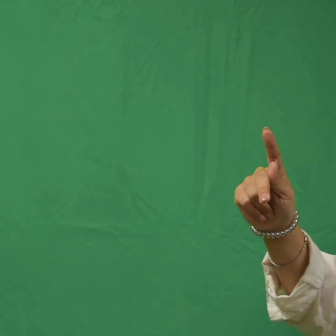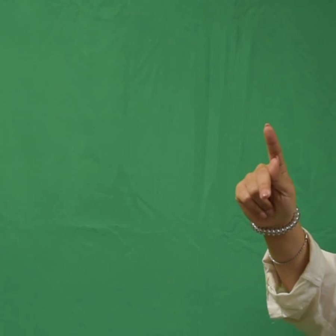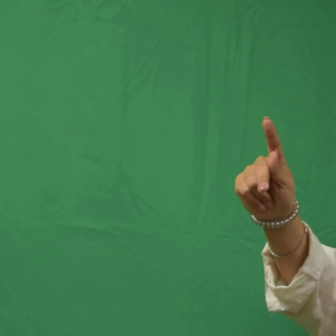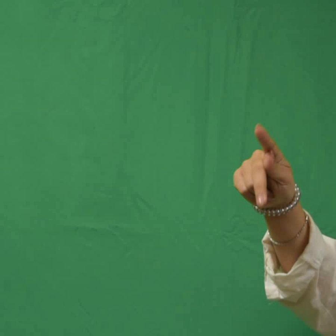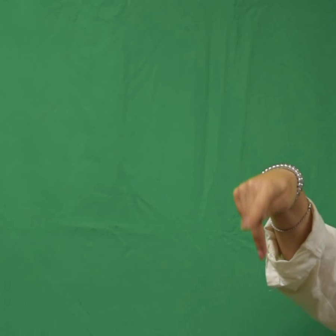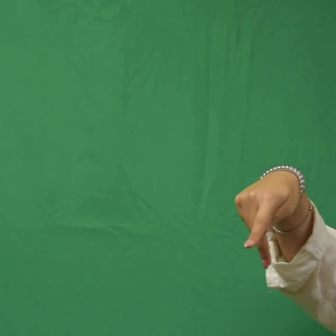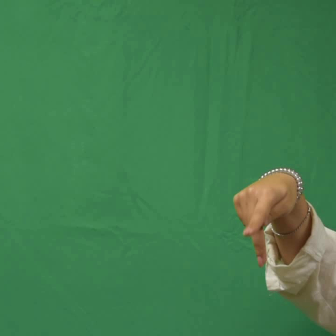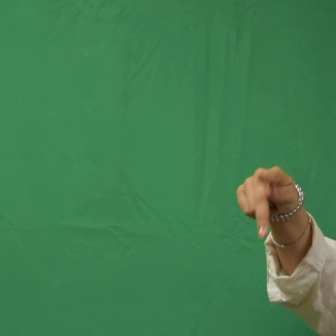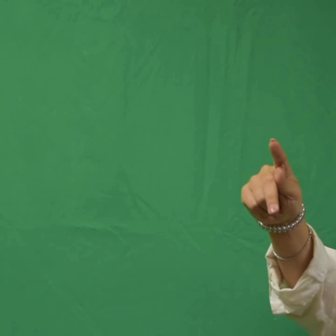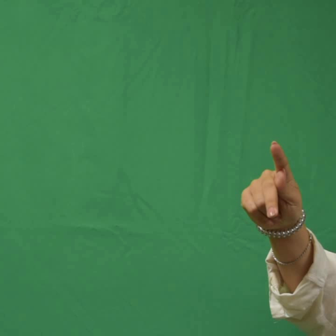K